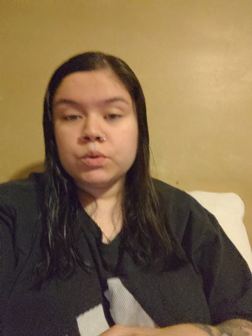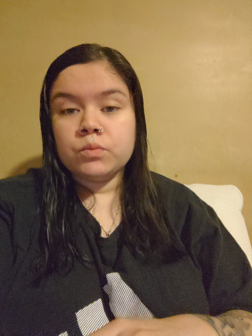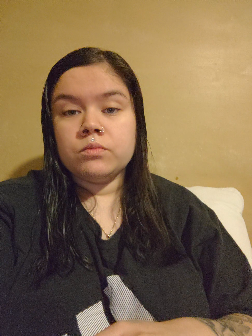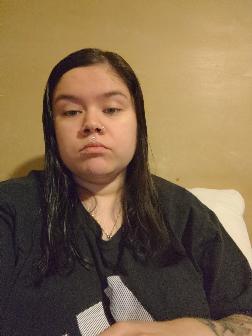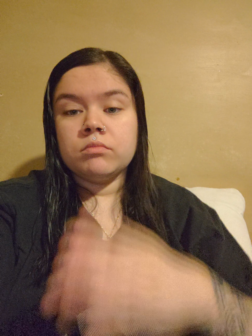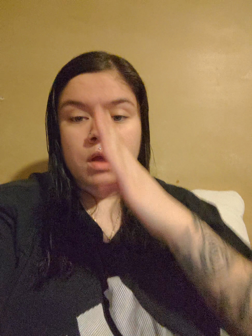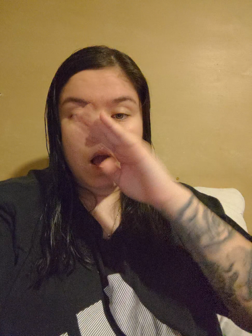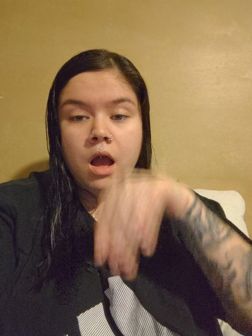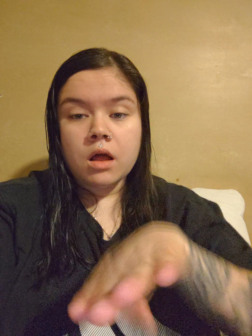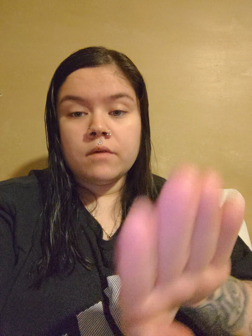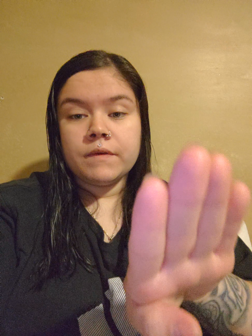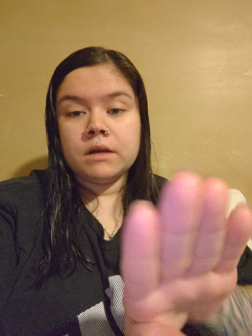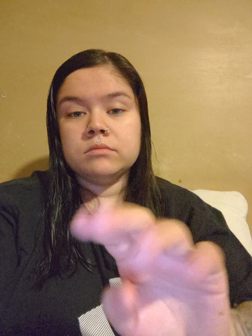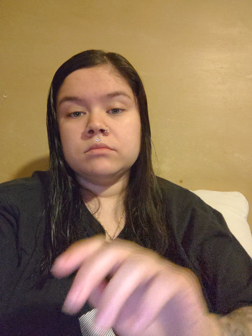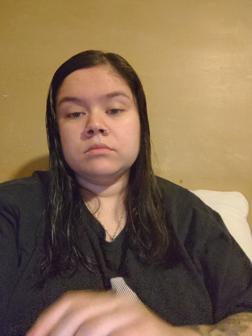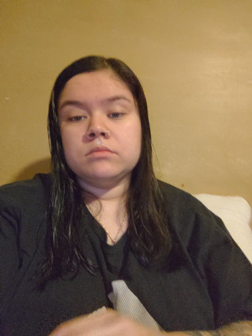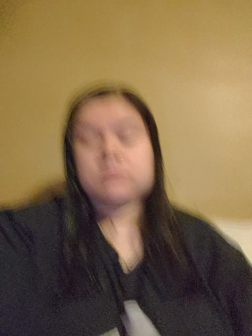elephant